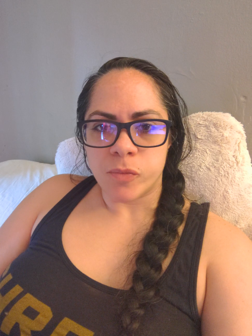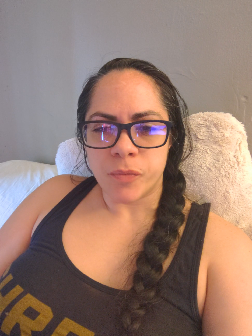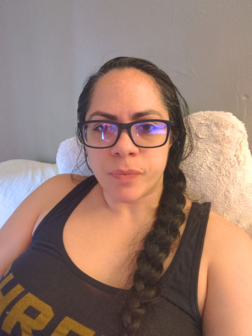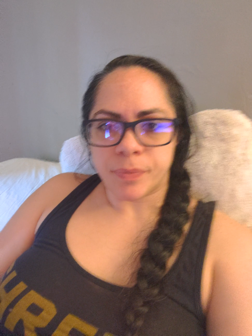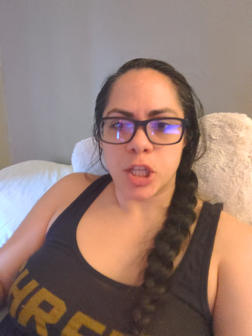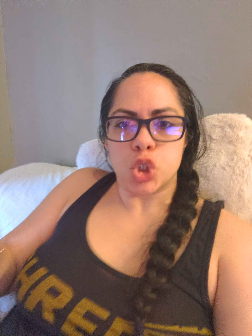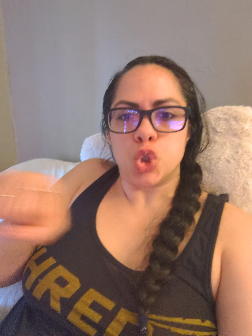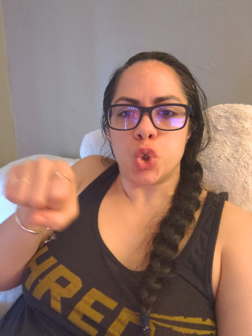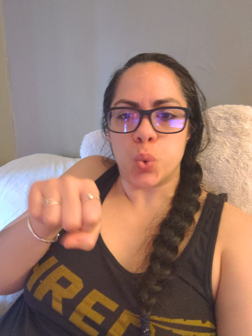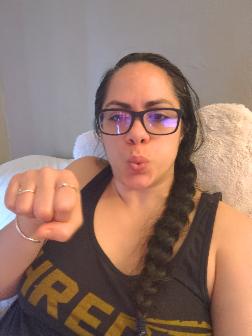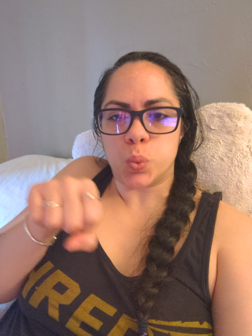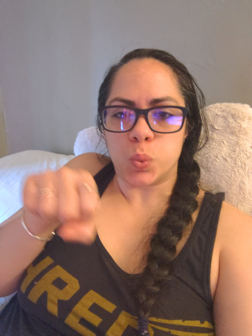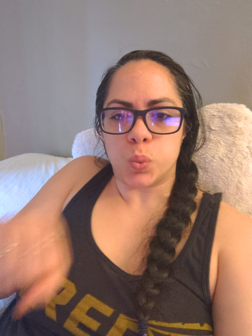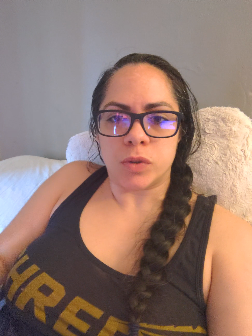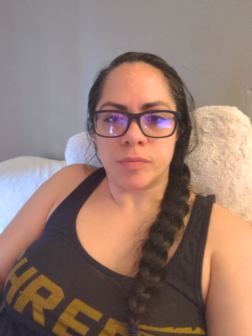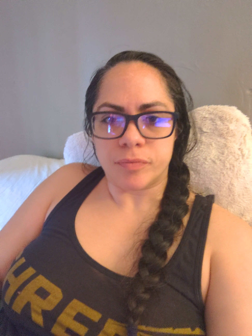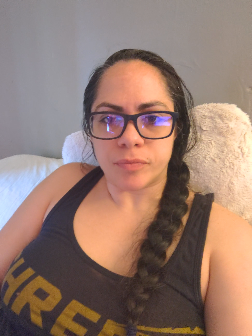shoe